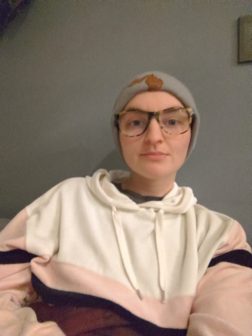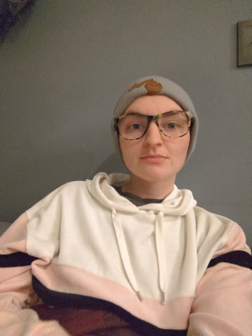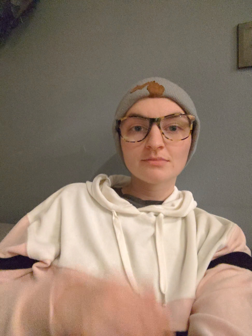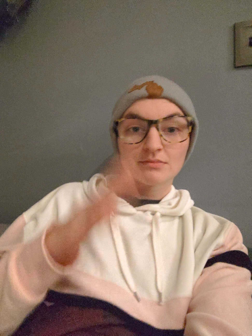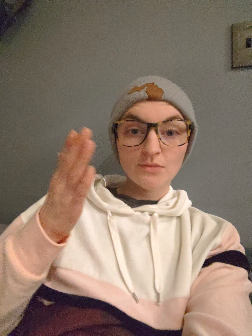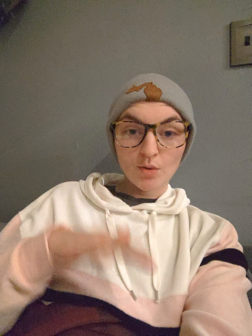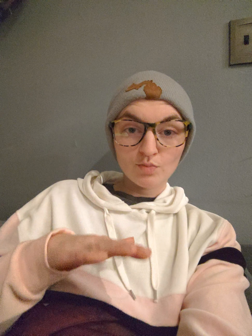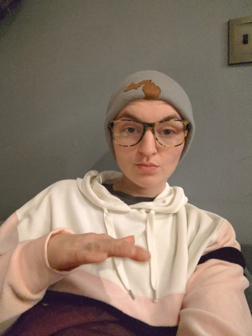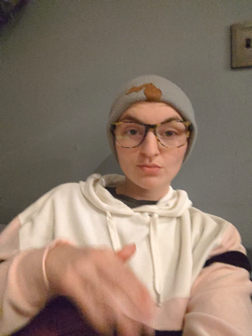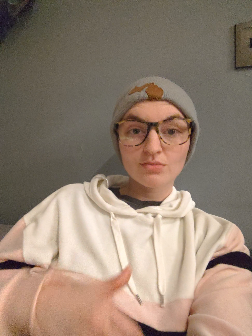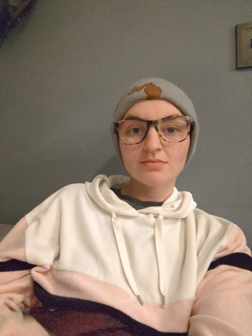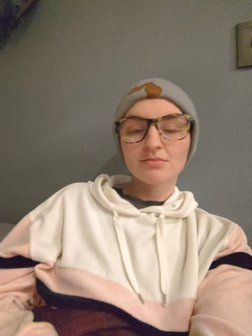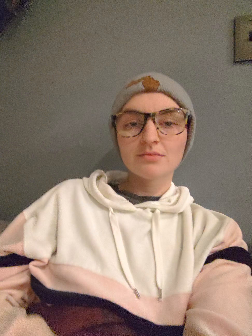on